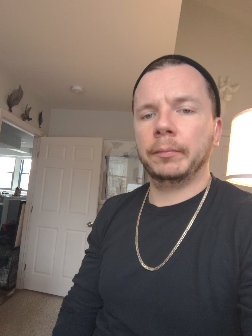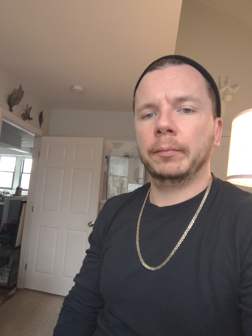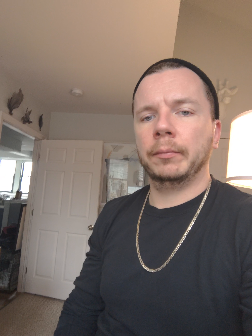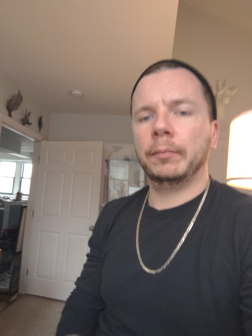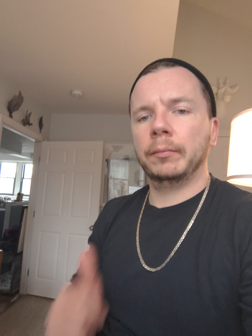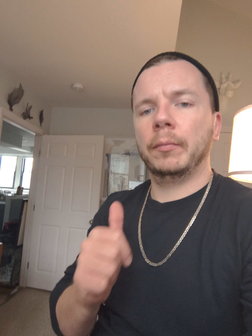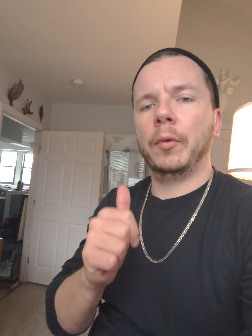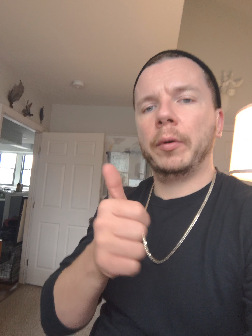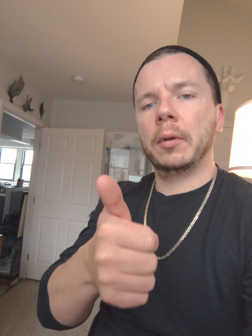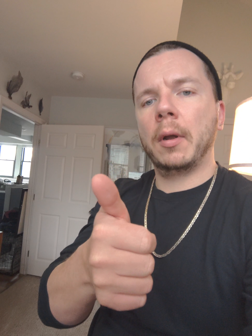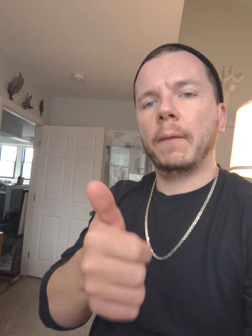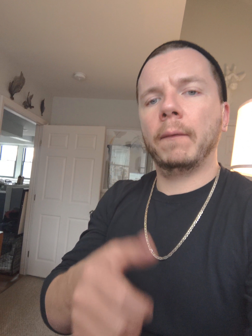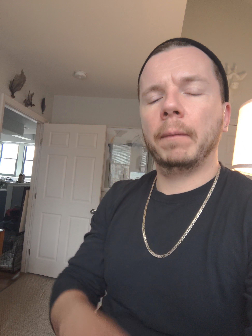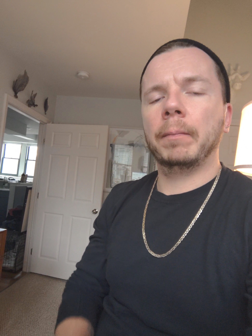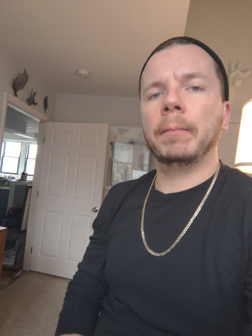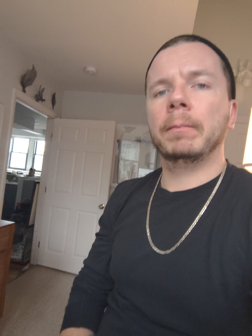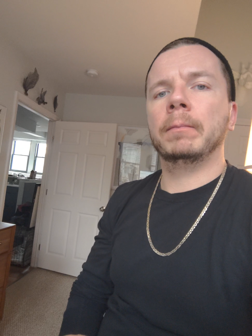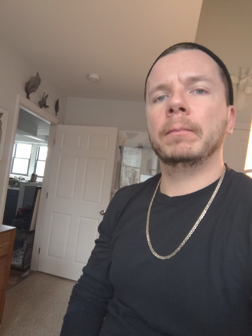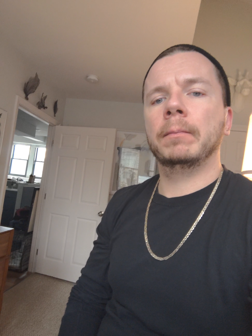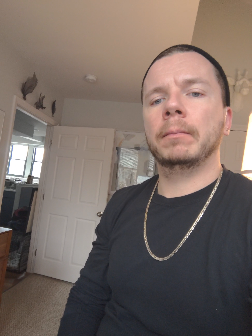yourself